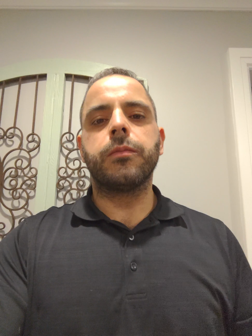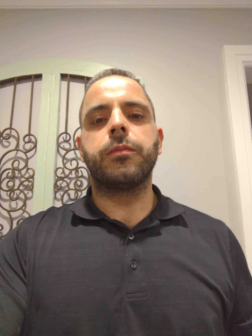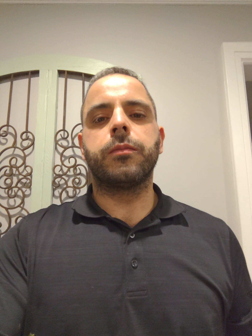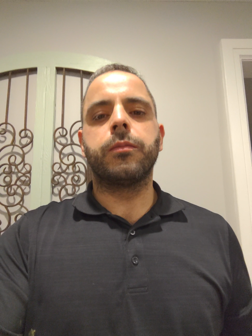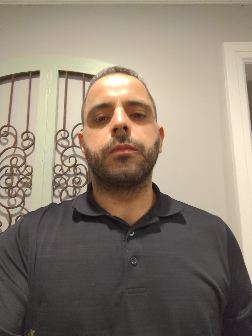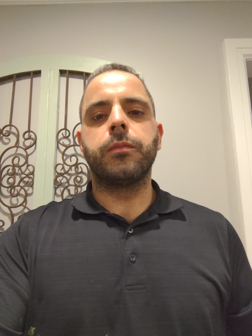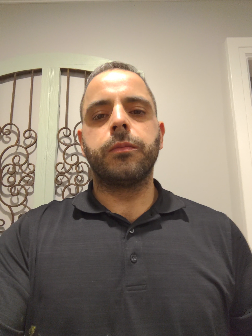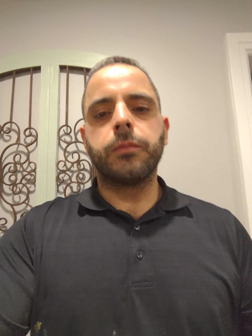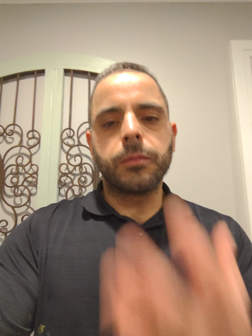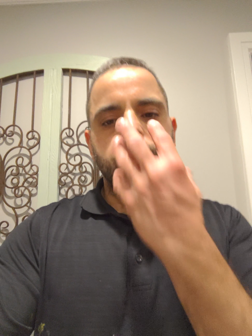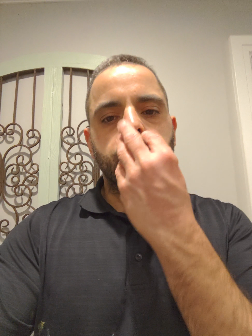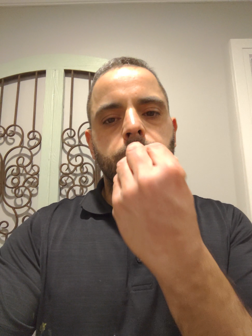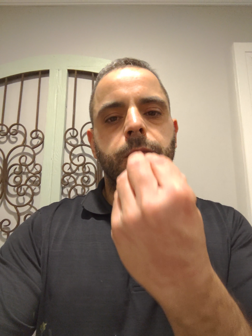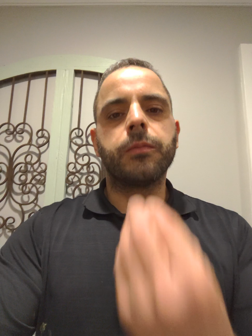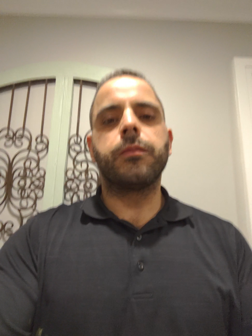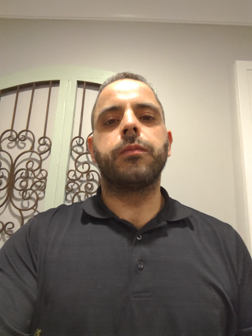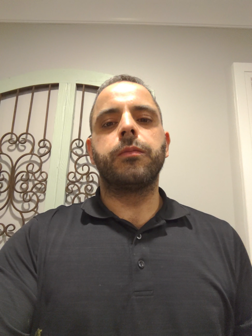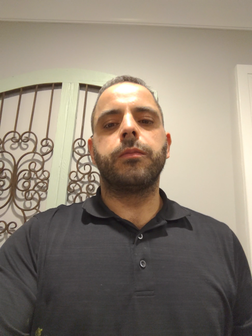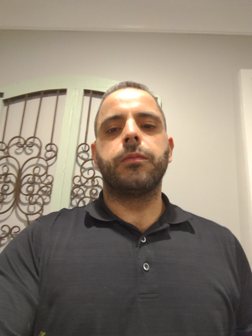wolf